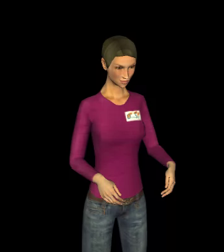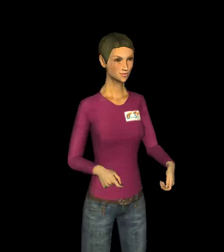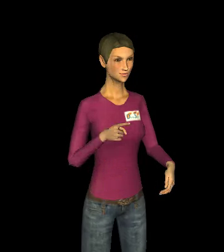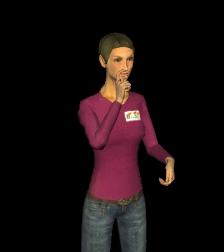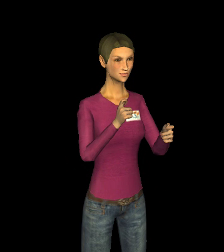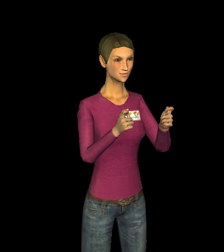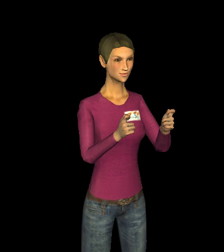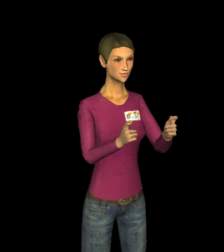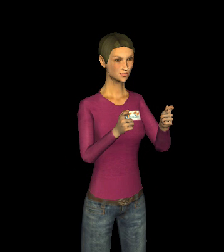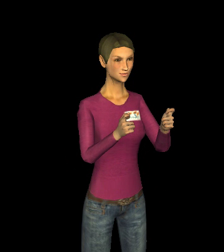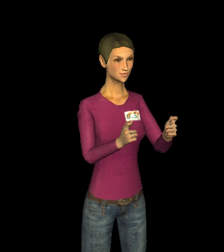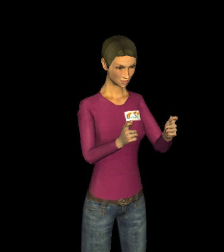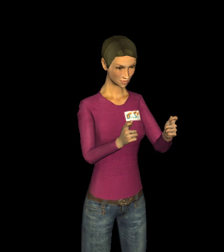ينتبه